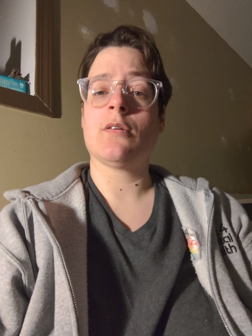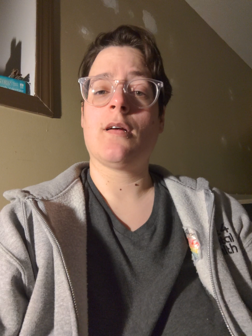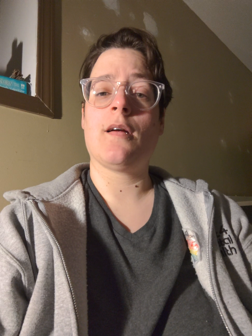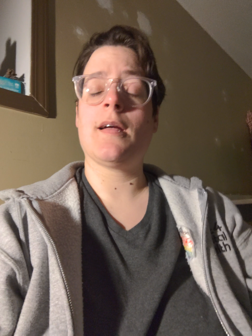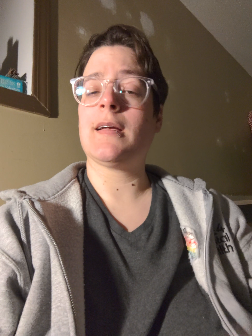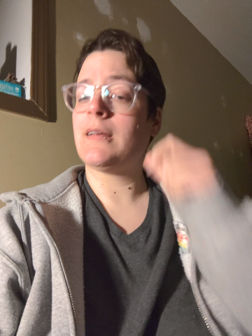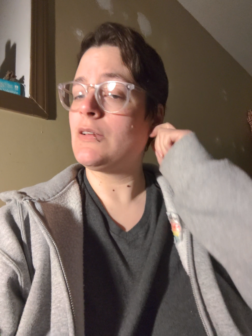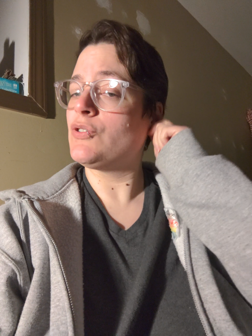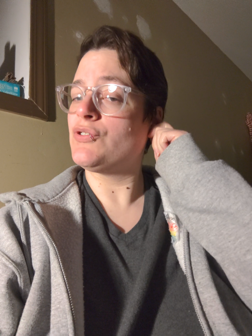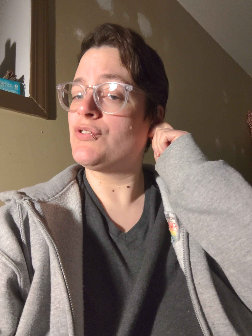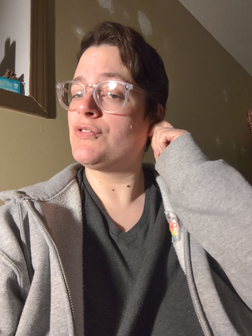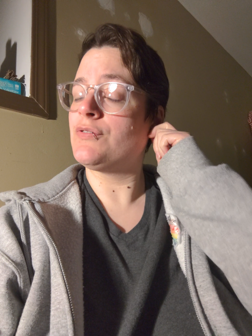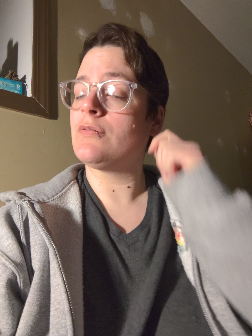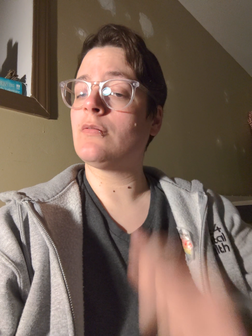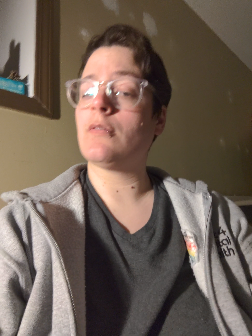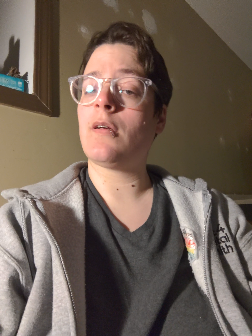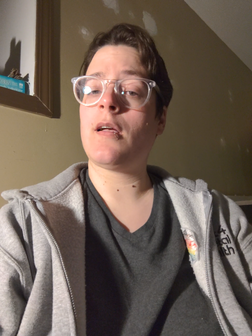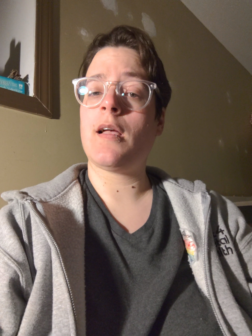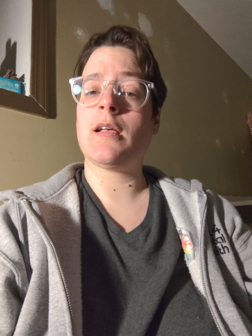ear